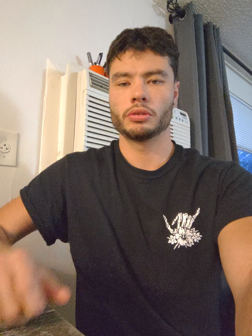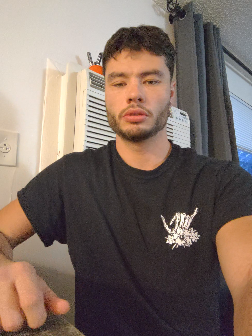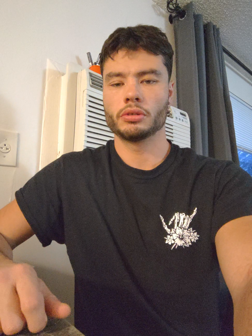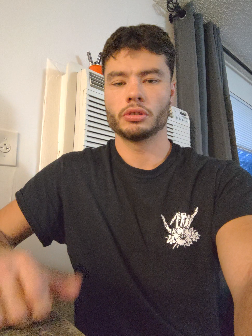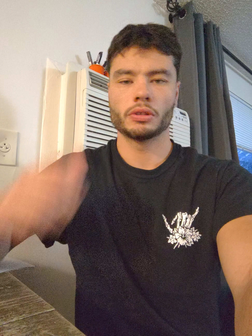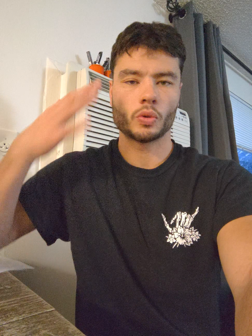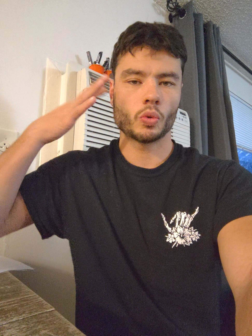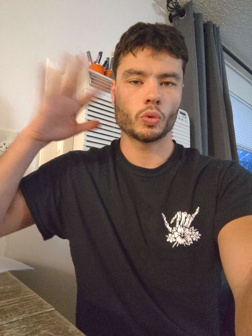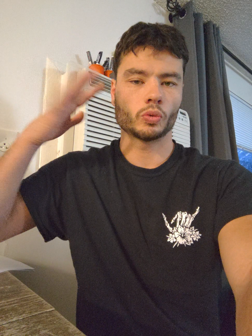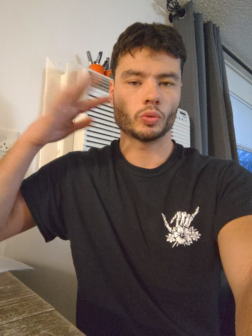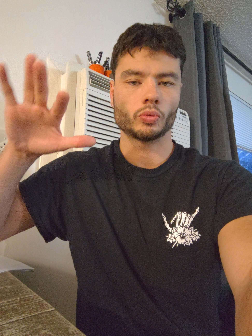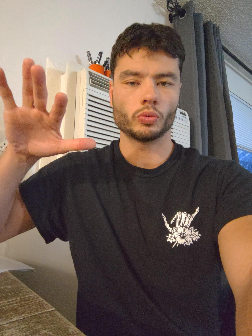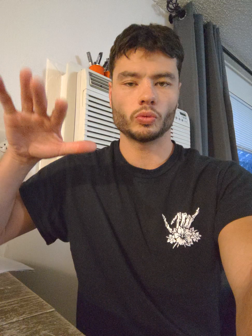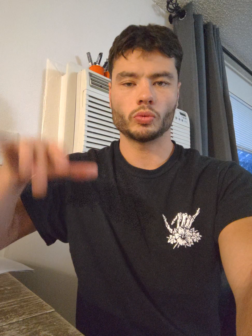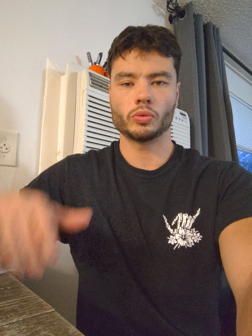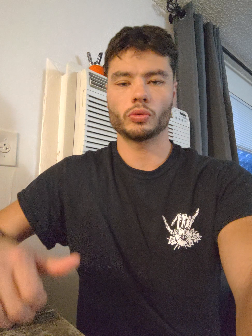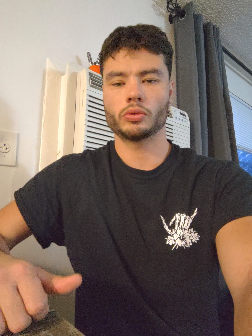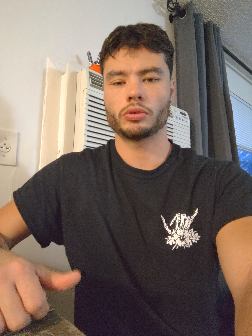noisy